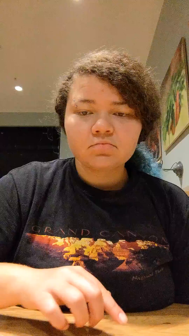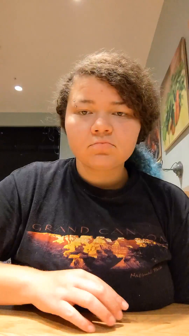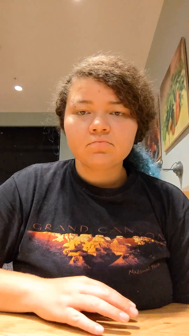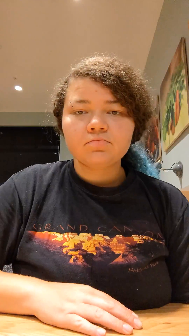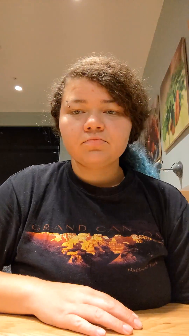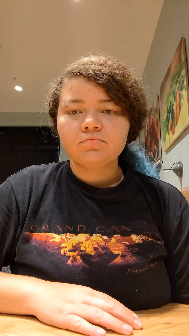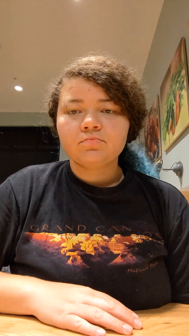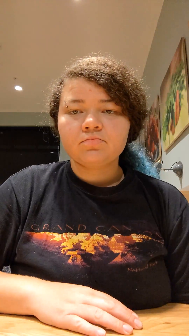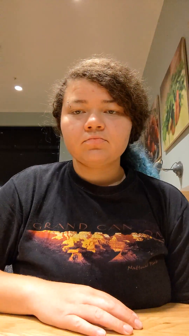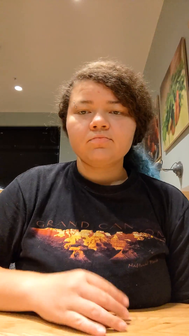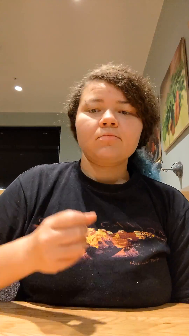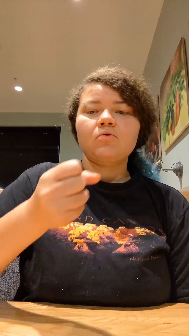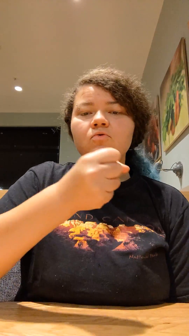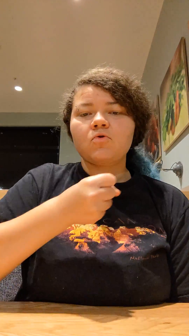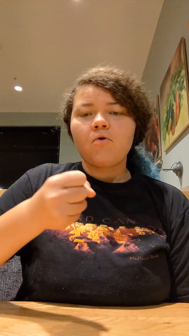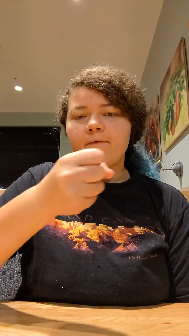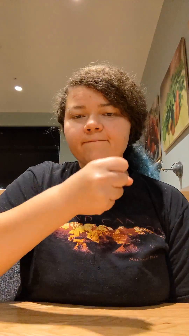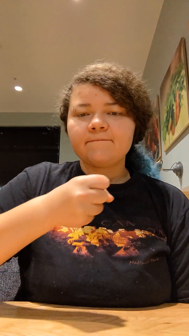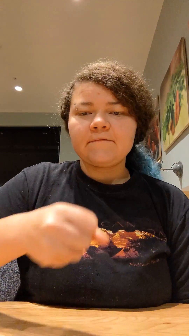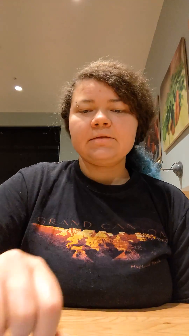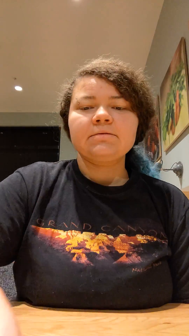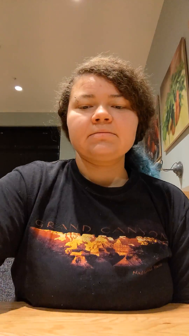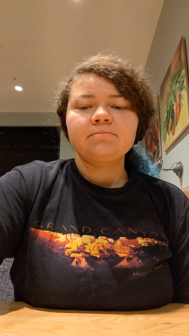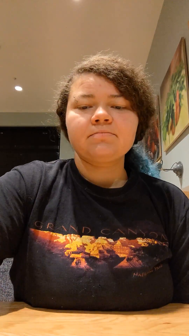coffee